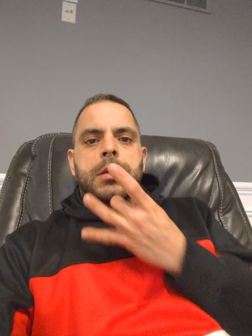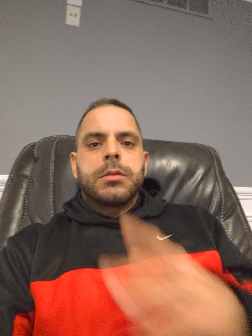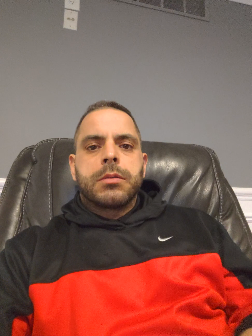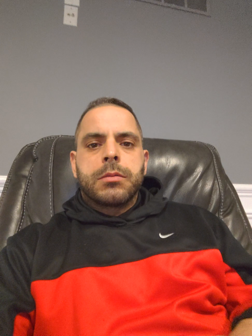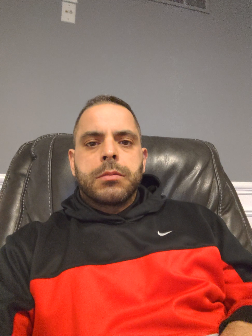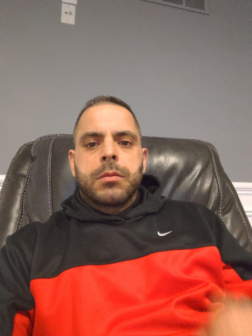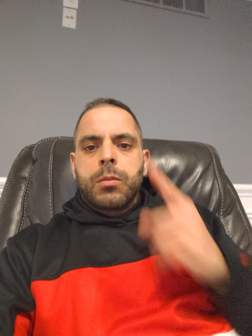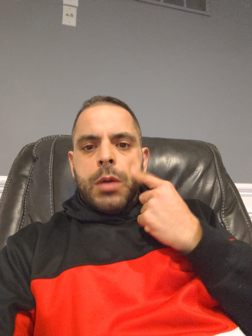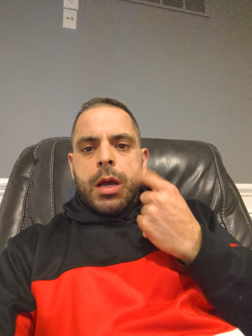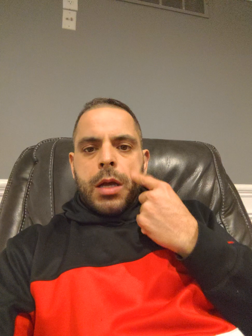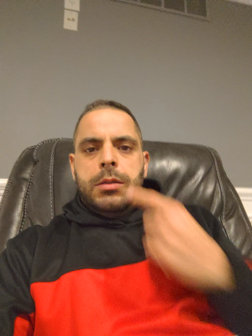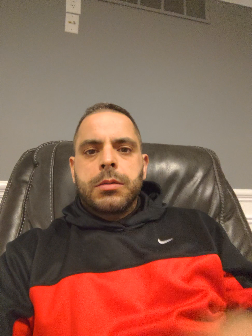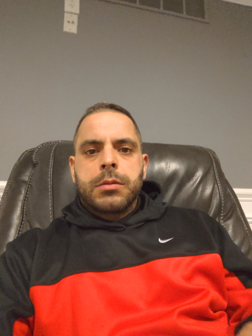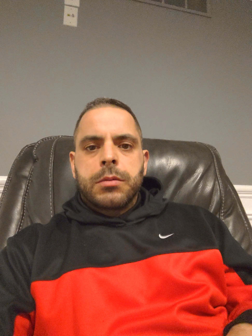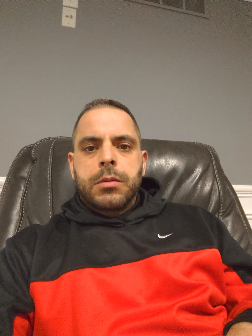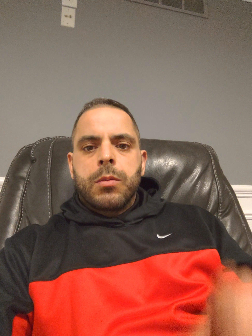cry